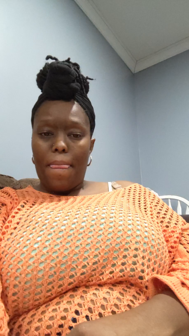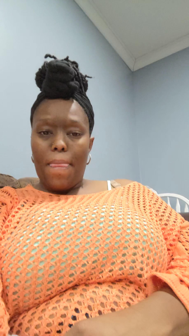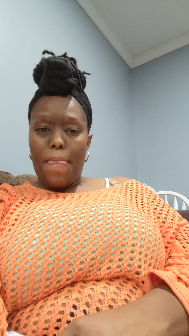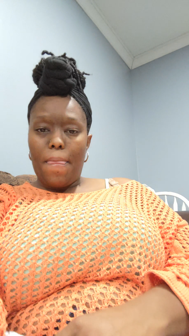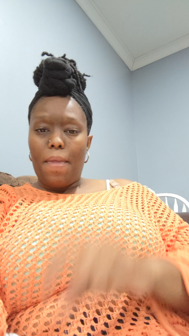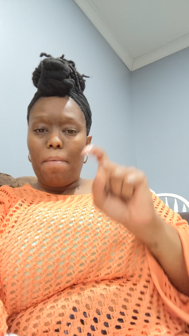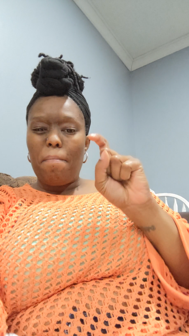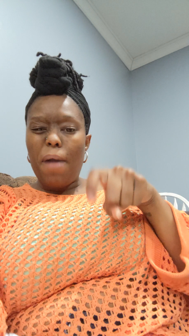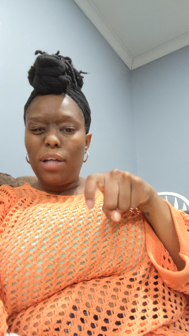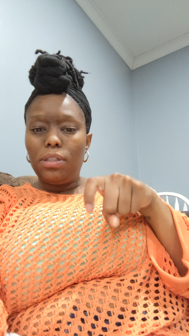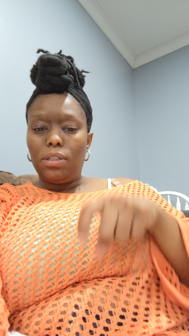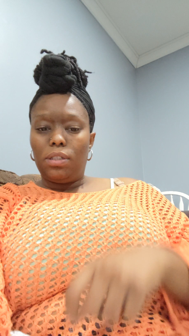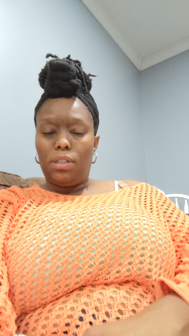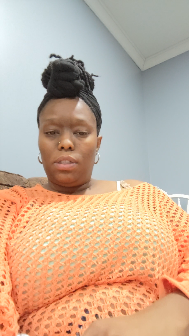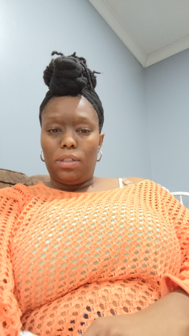must